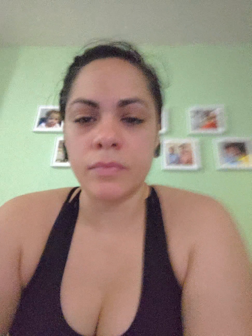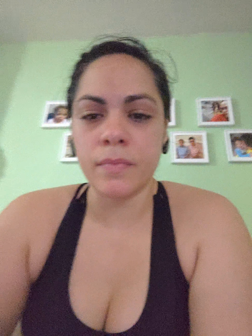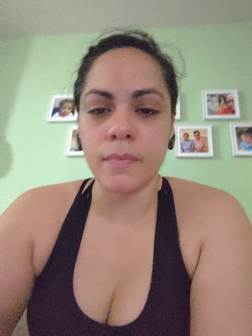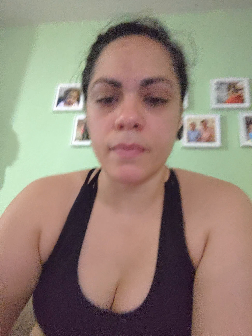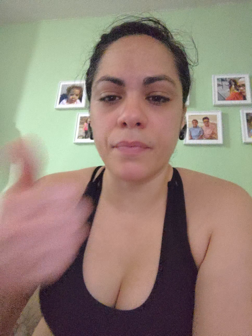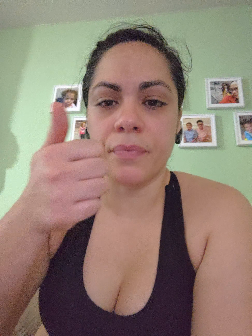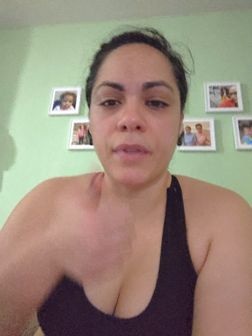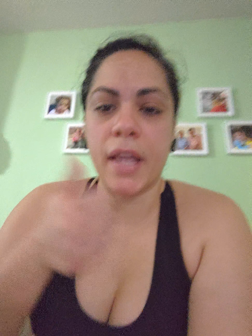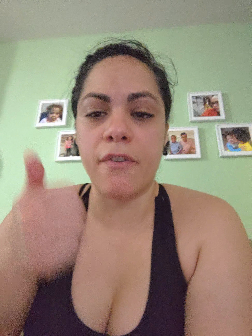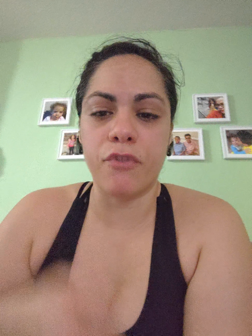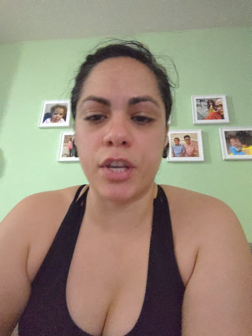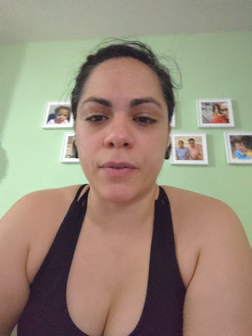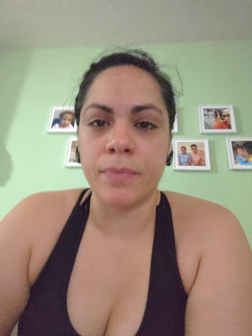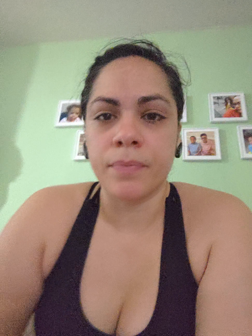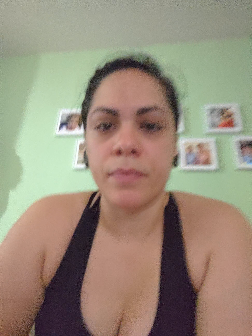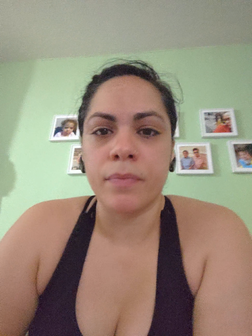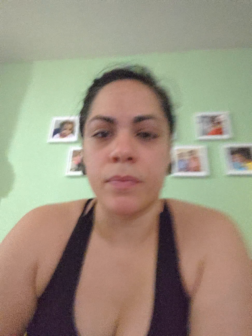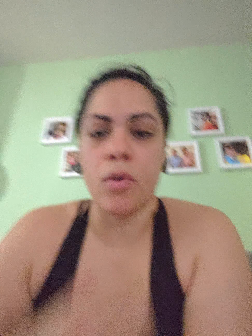every